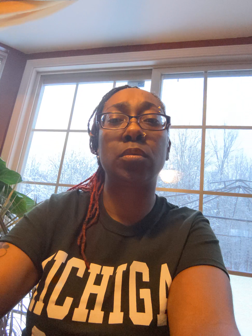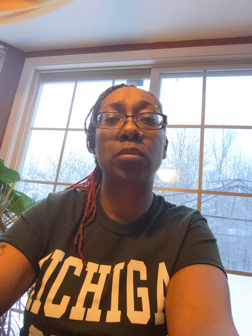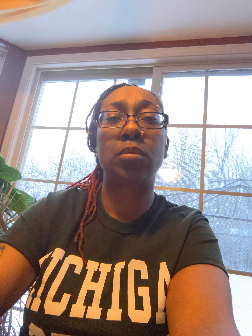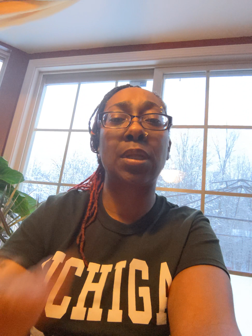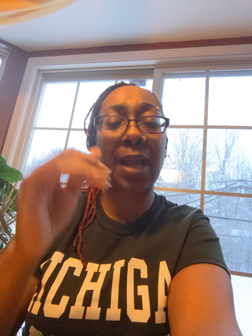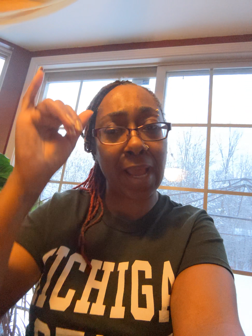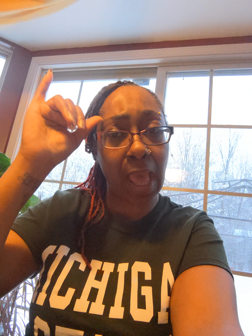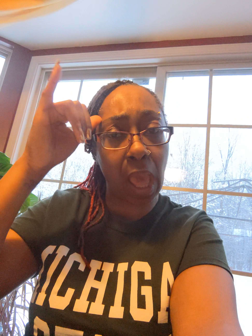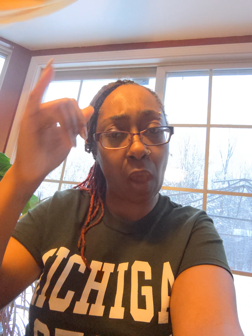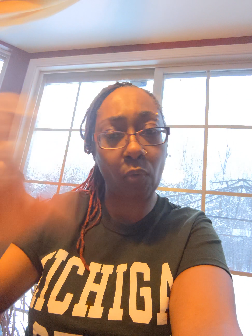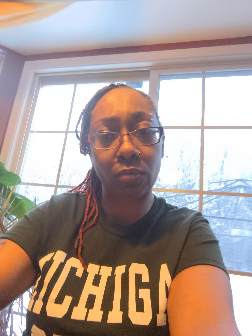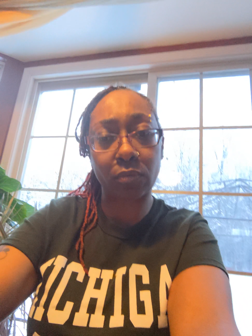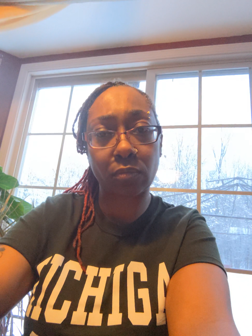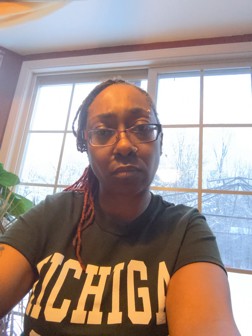cow